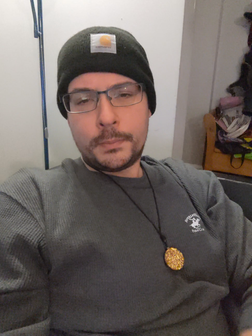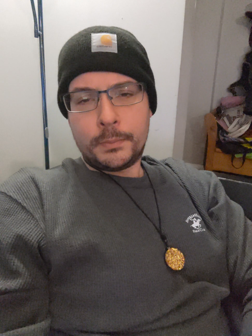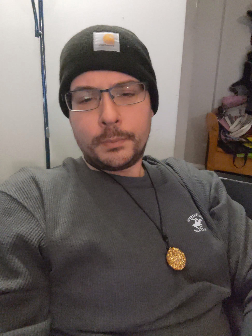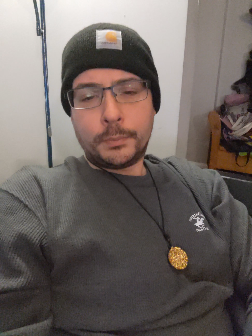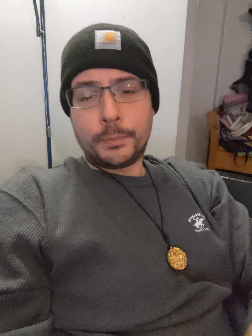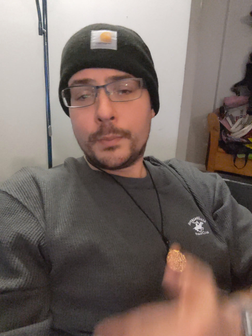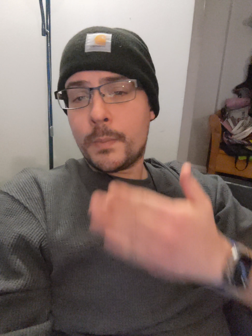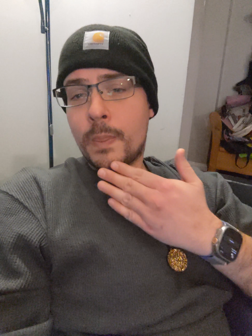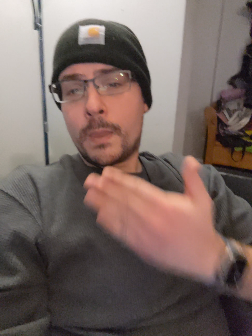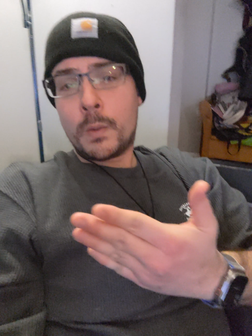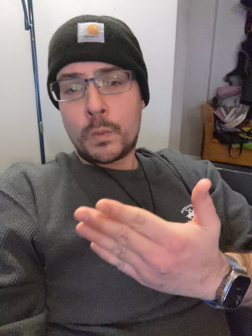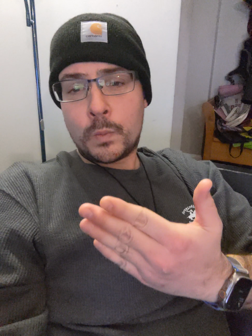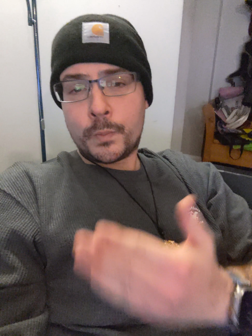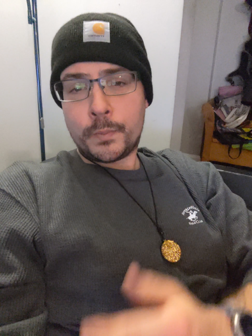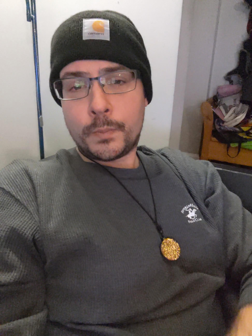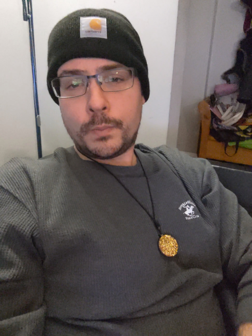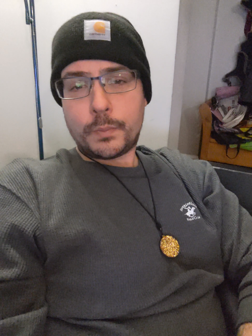thank you